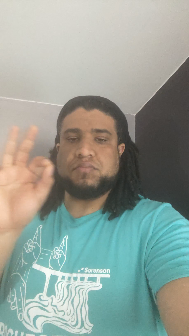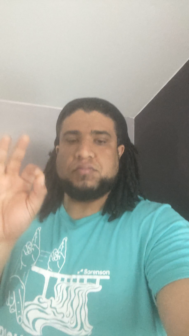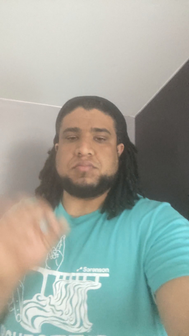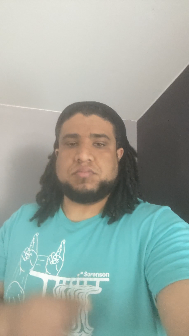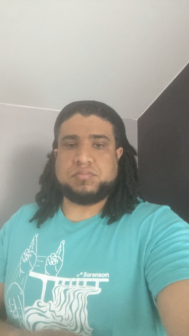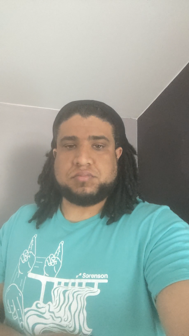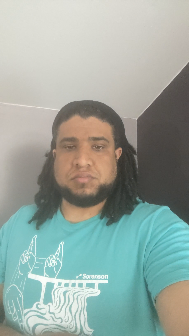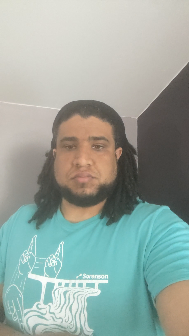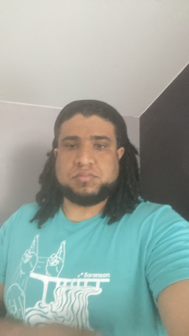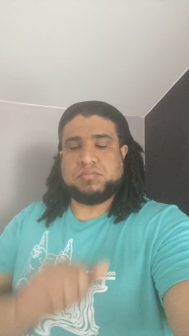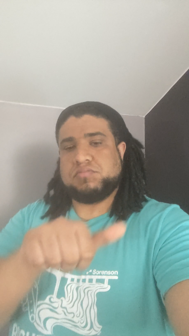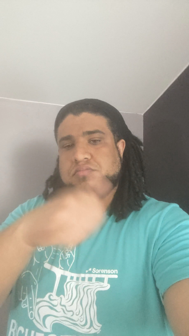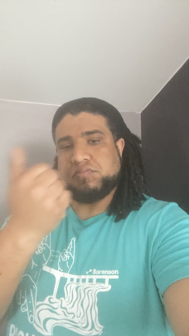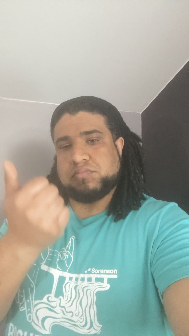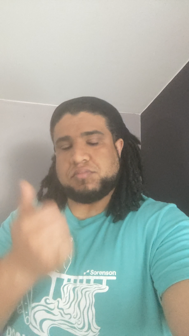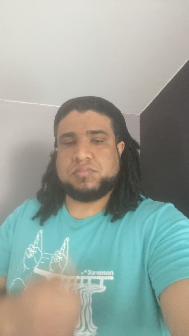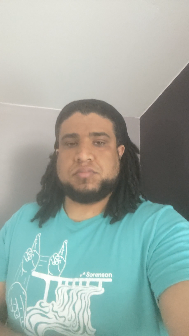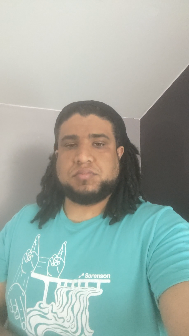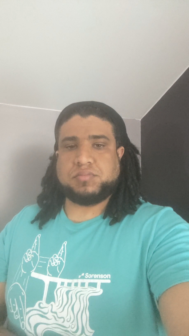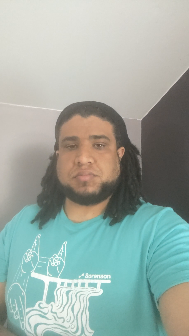other